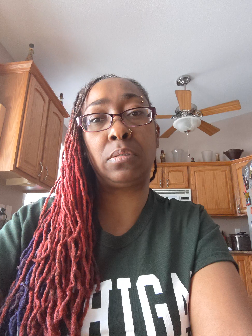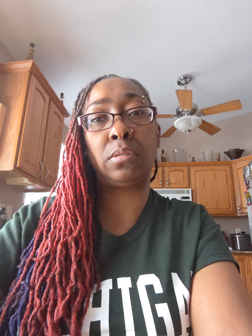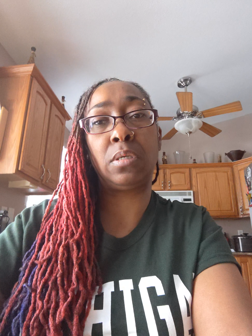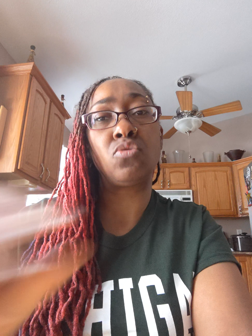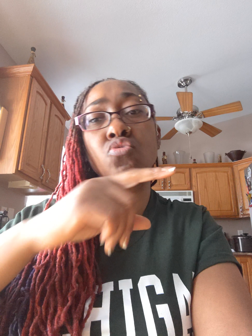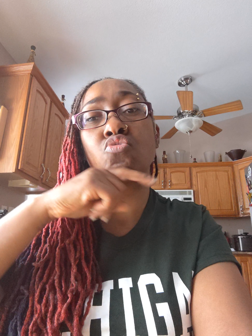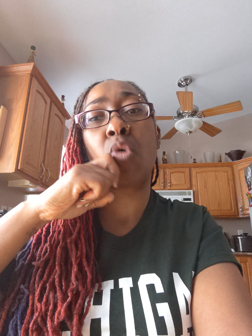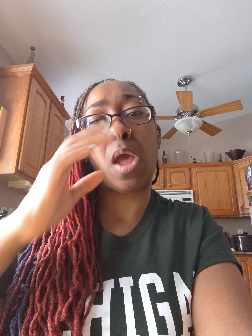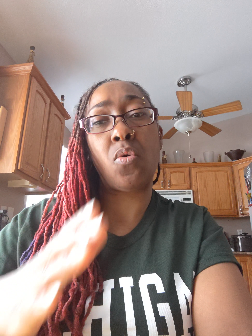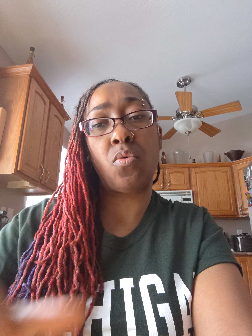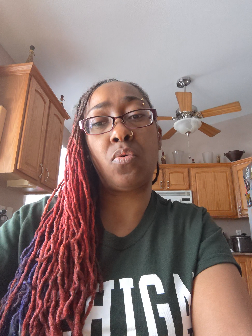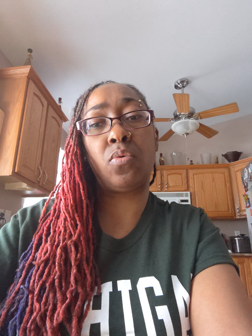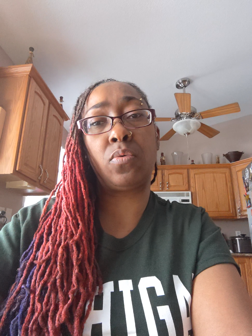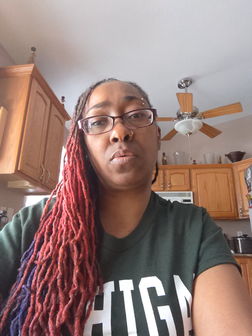dryer